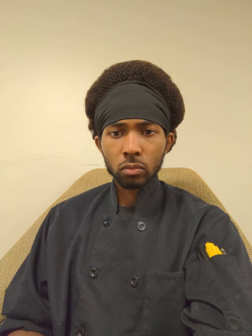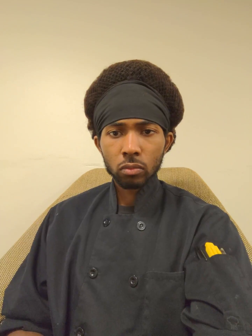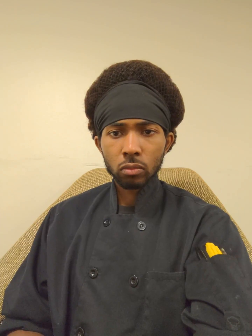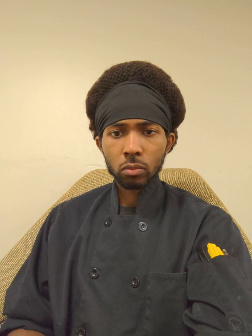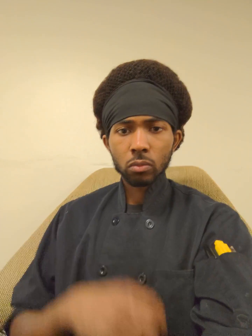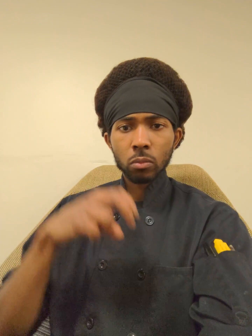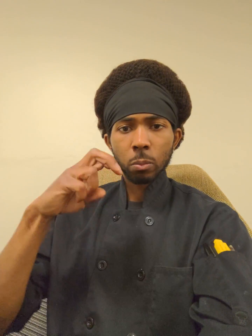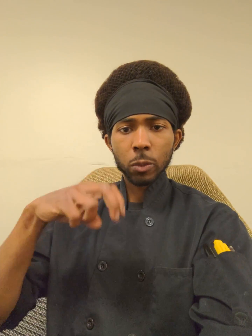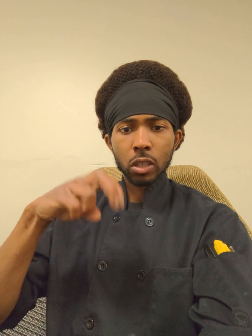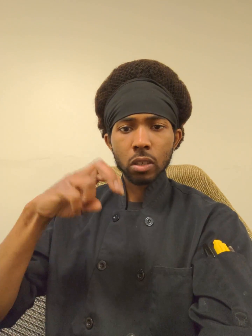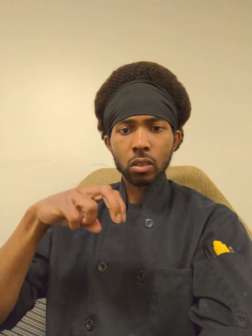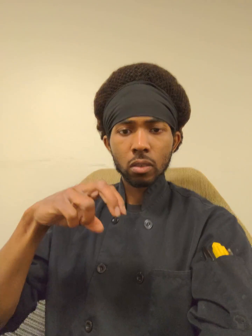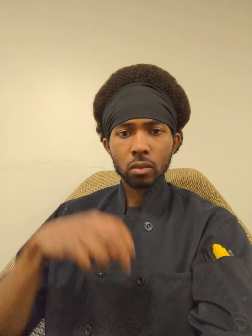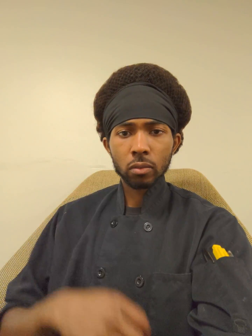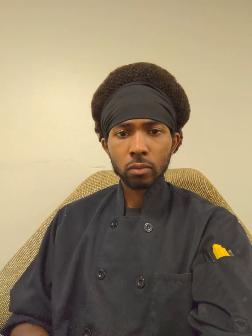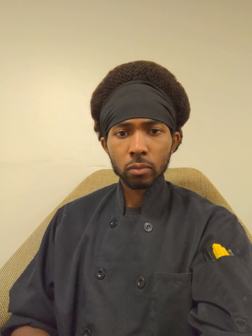potato